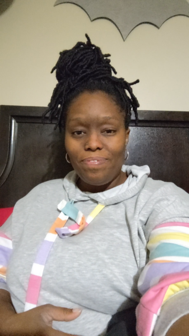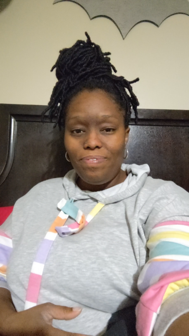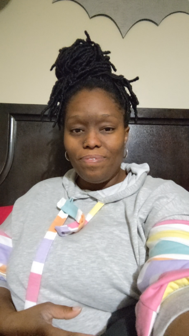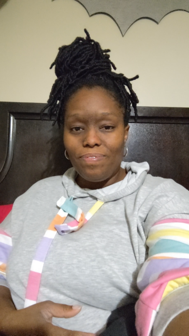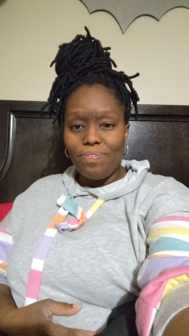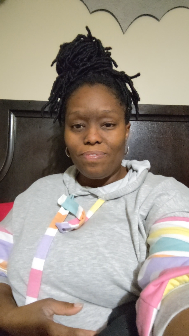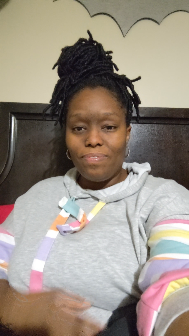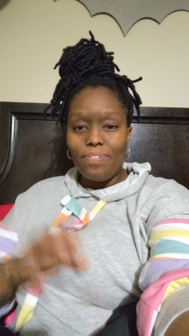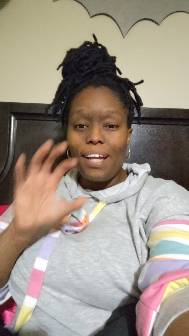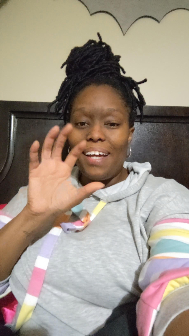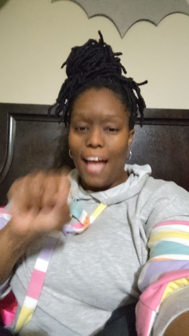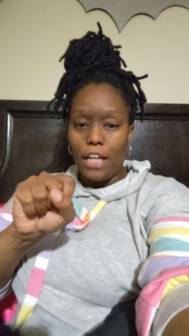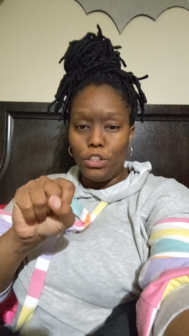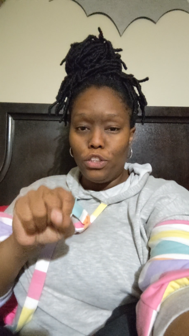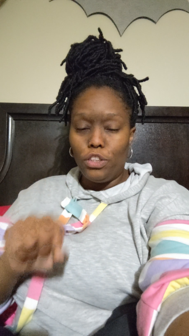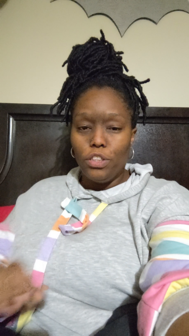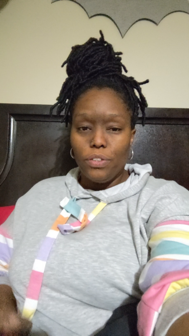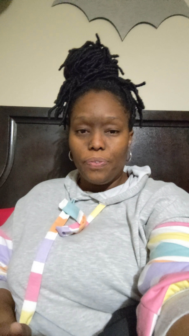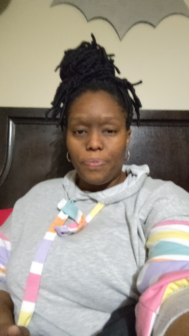catch